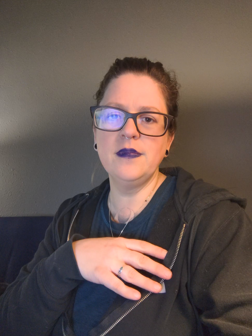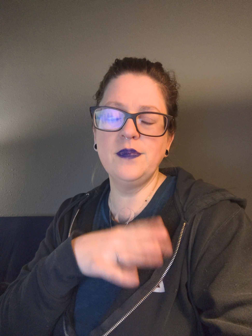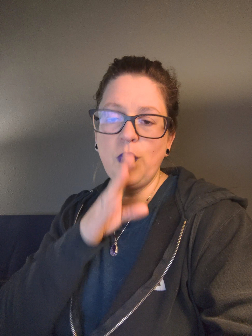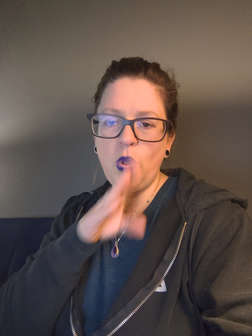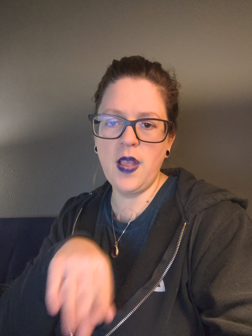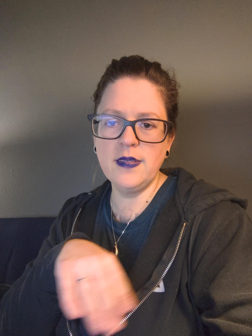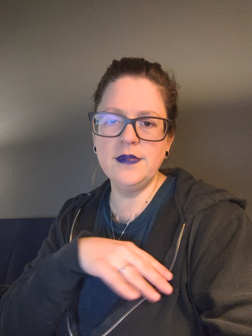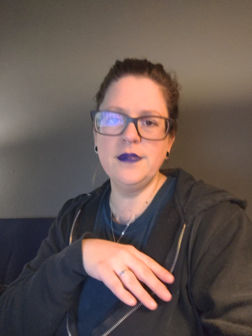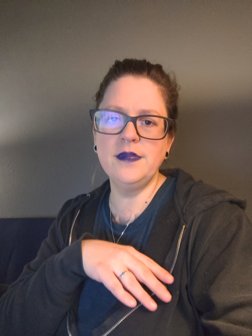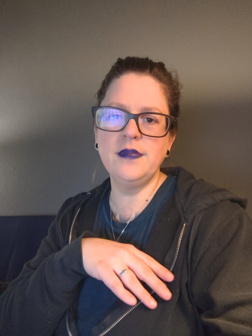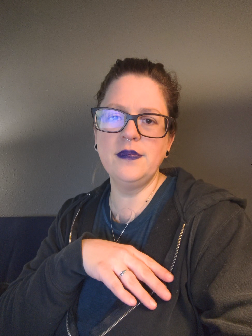quiet